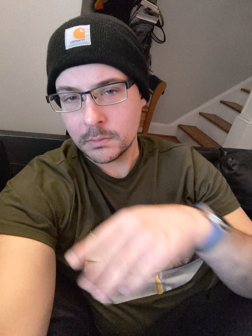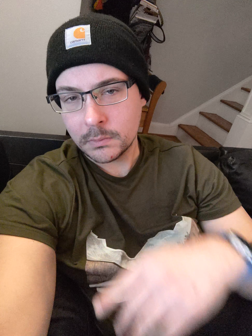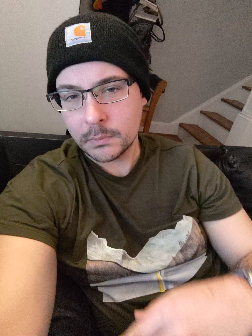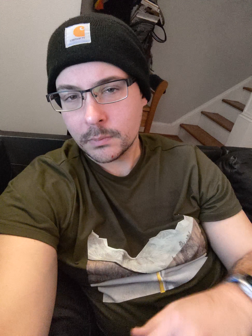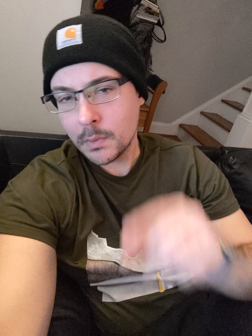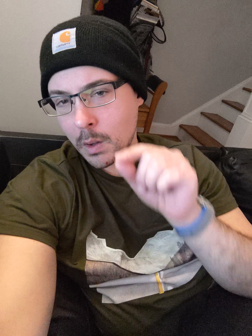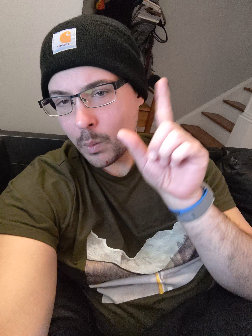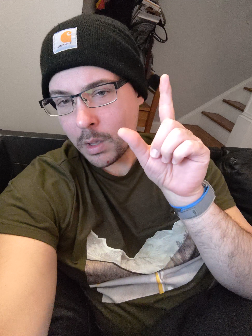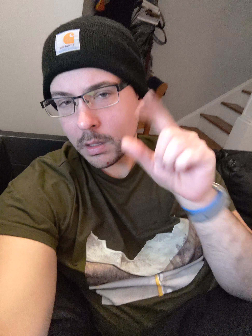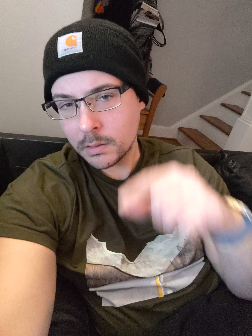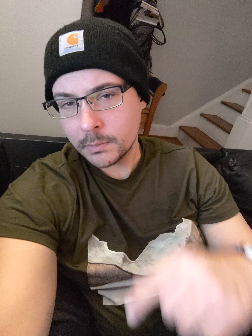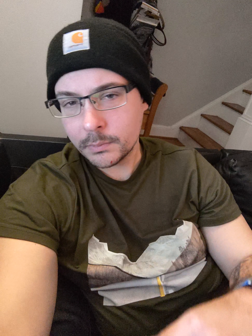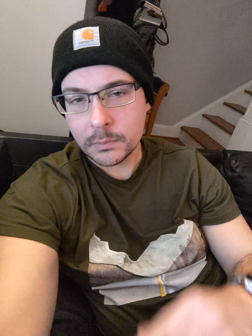awake